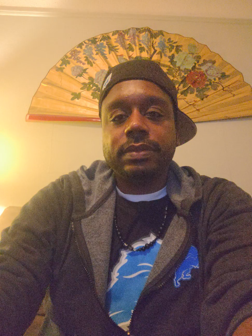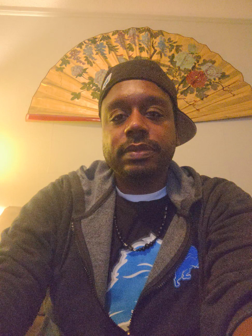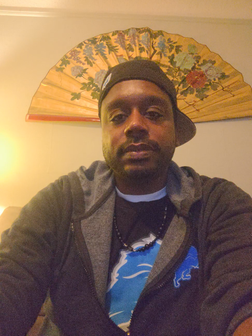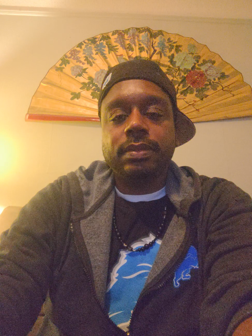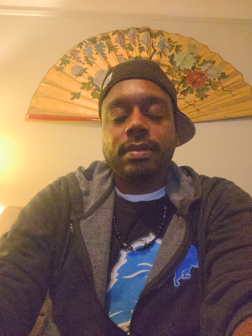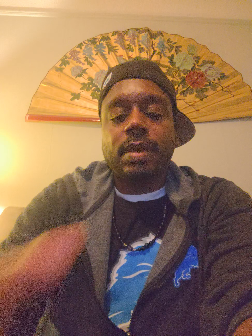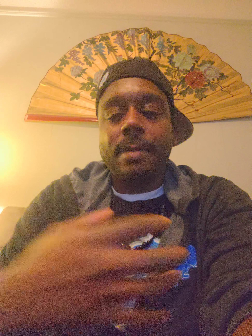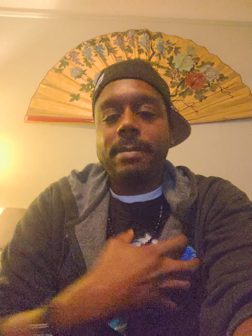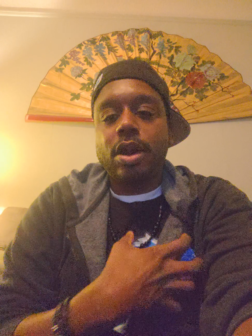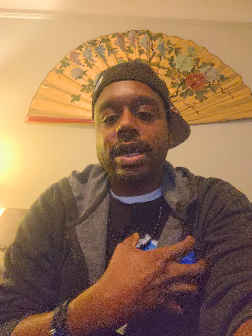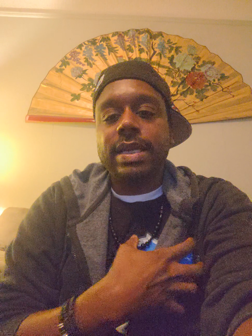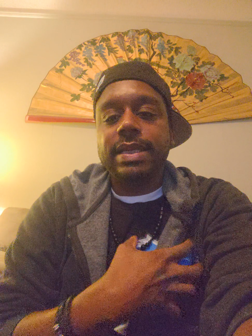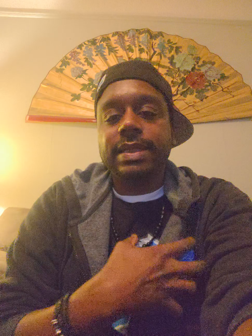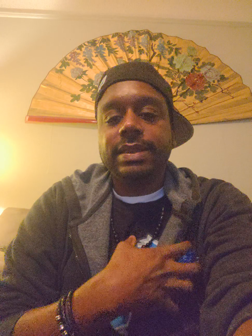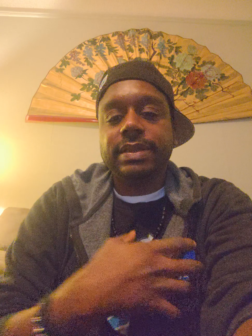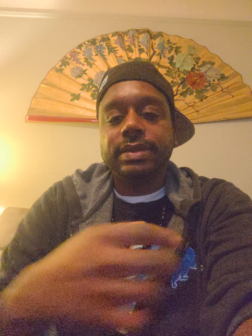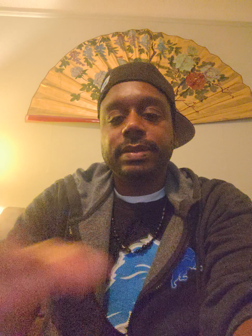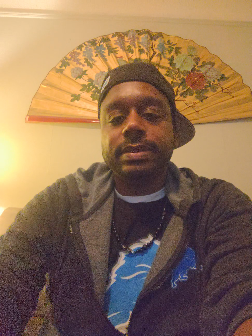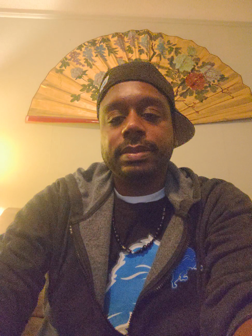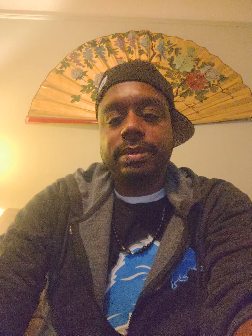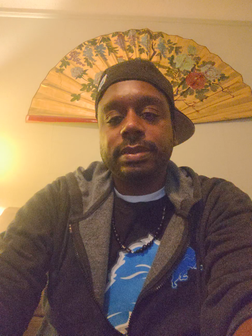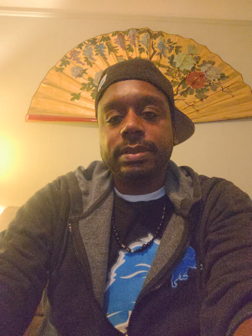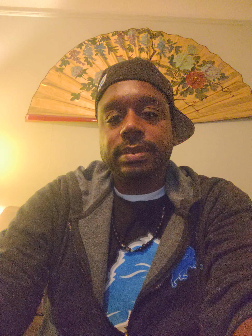police